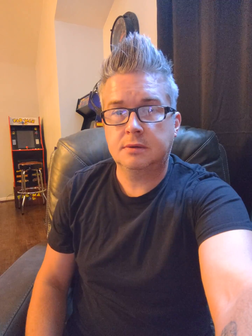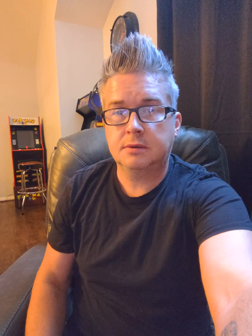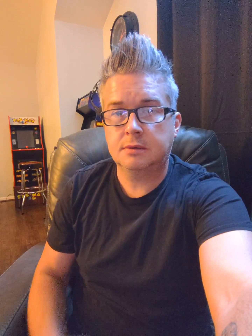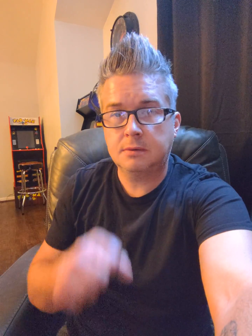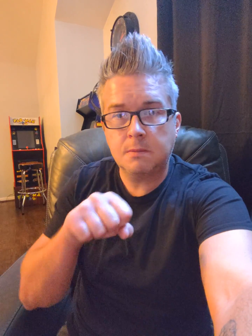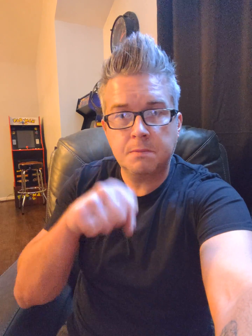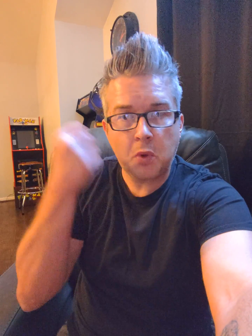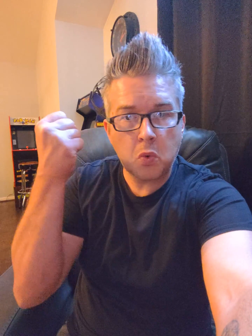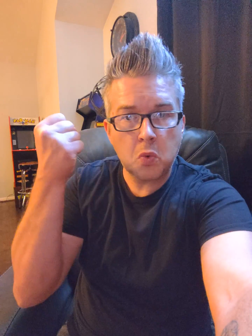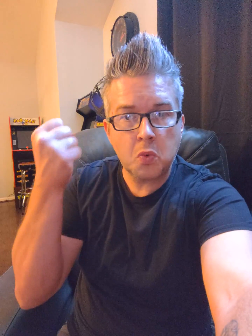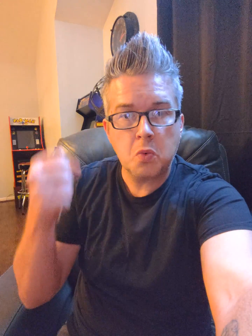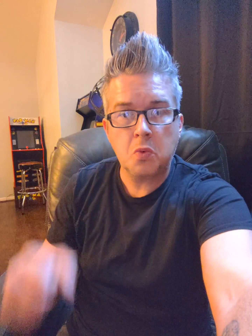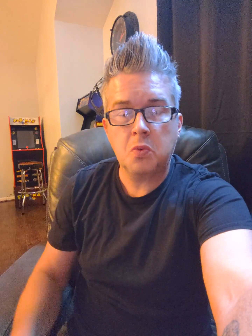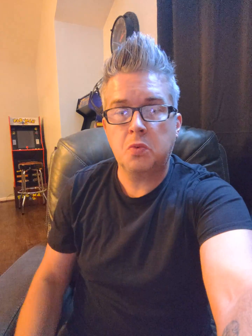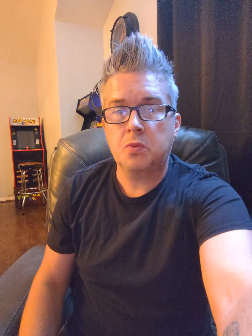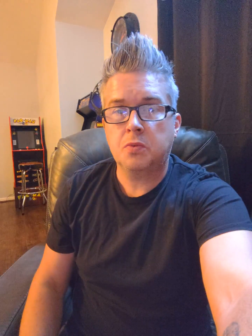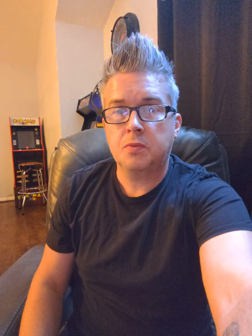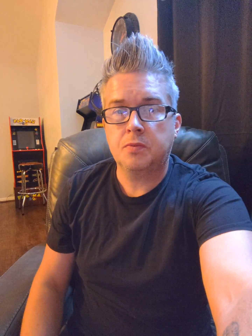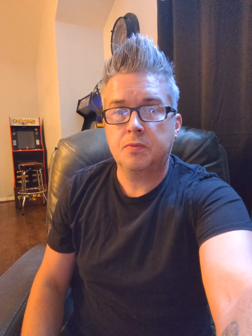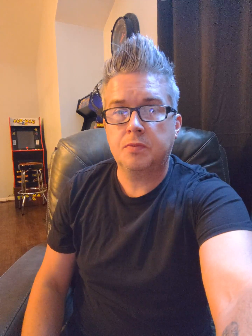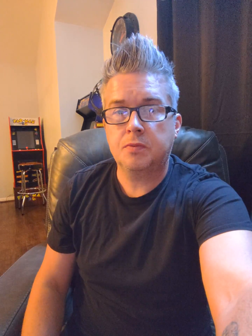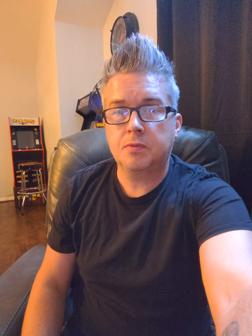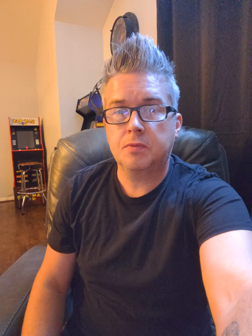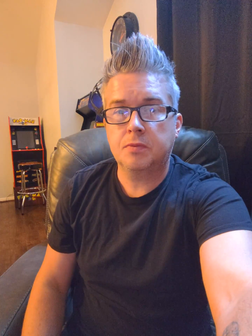broken